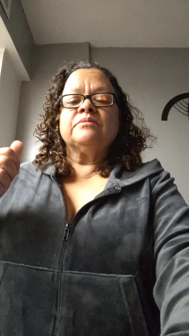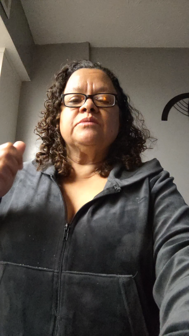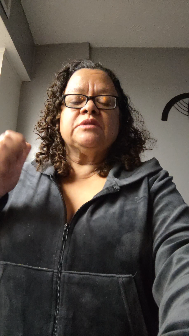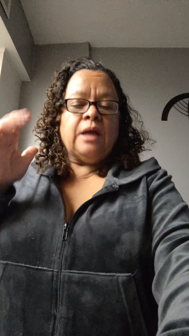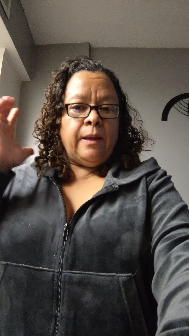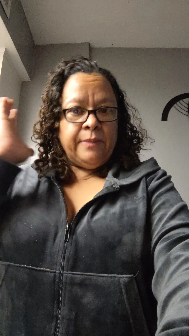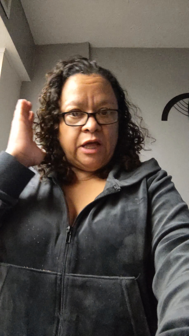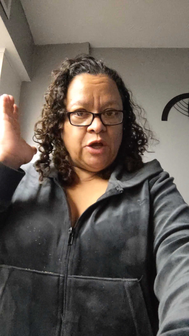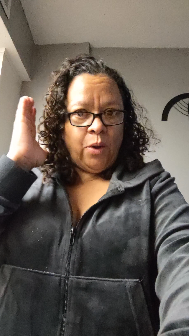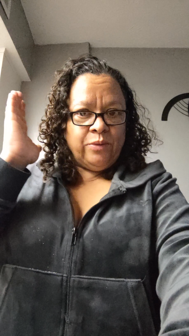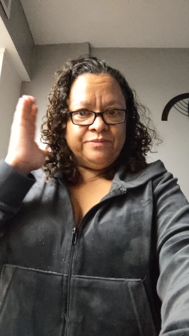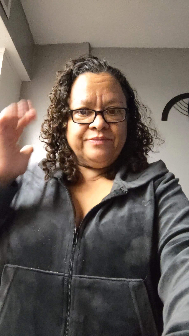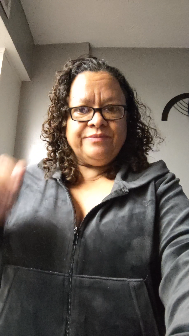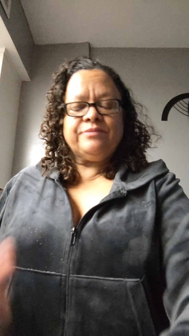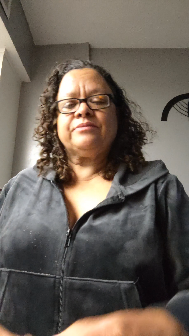pillow